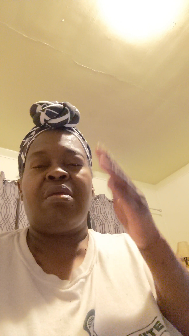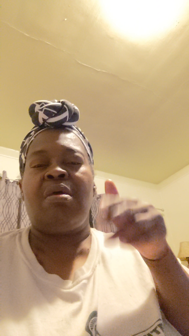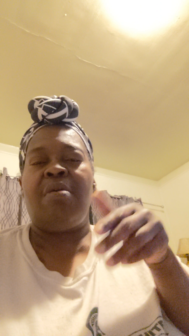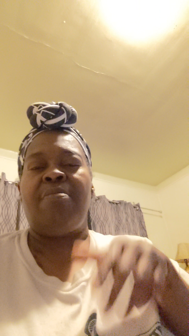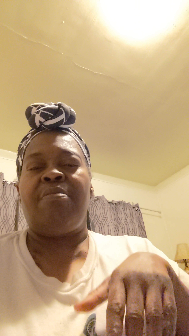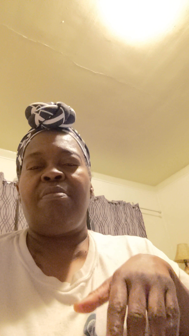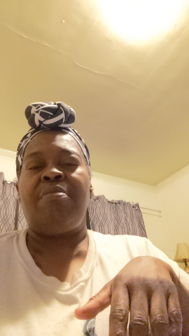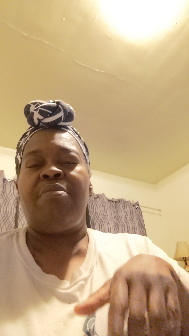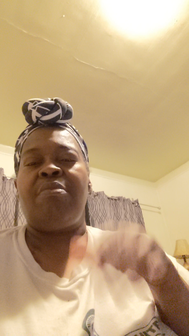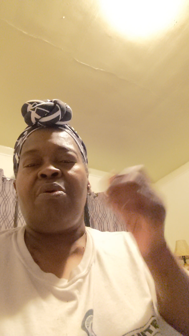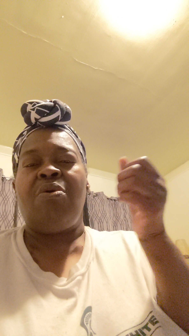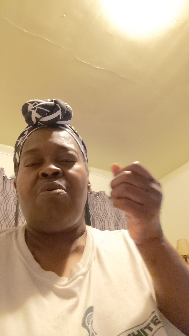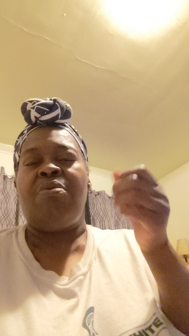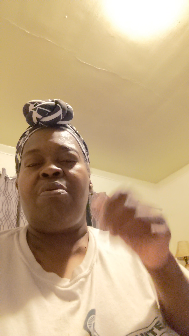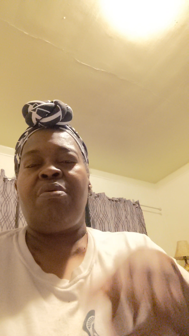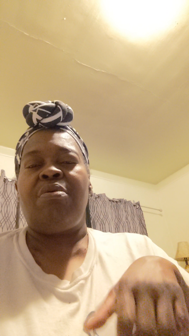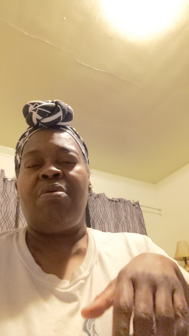hold